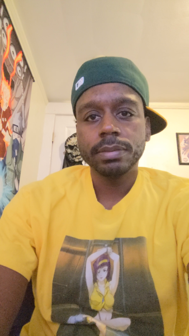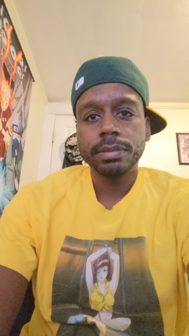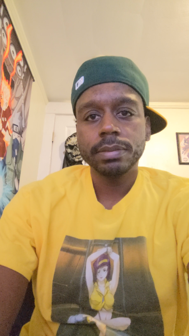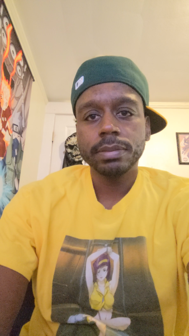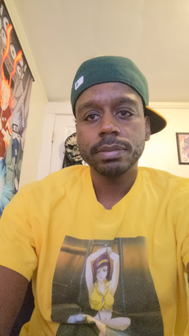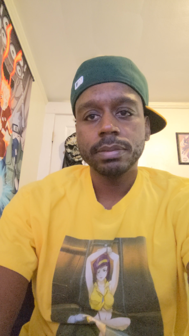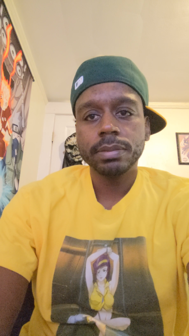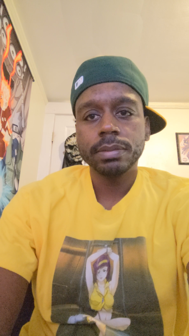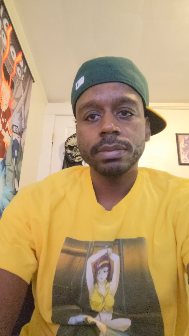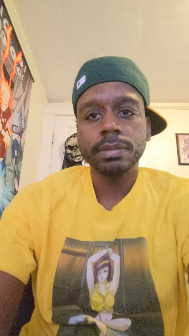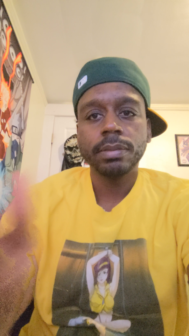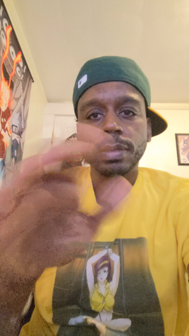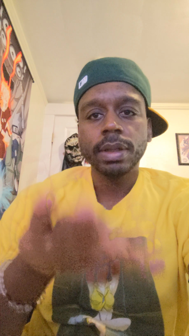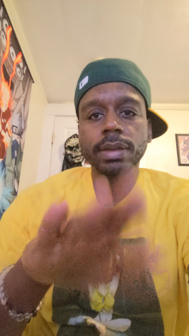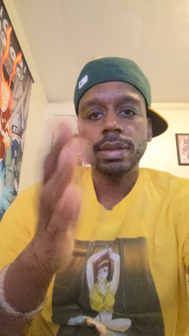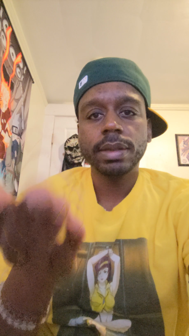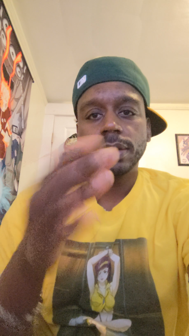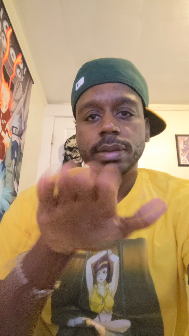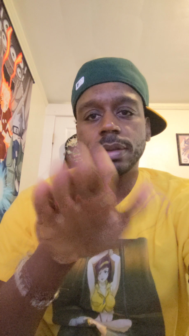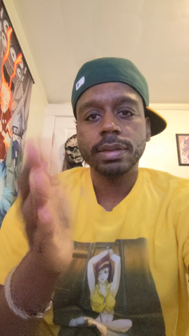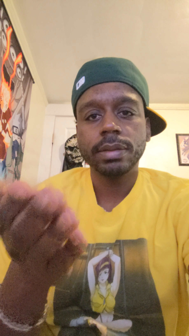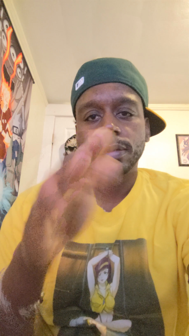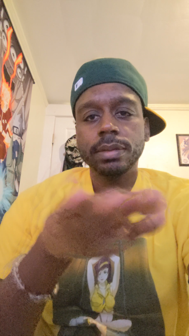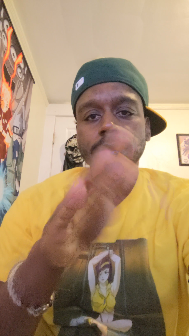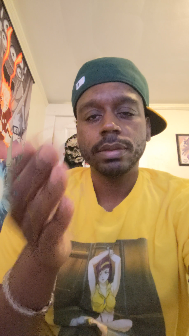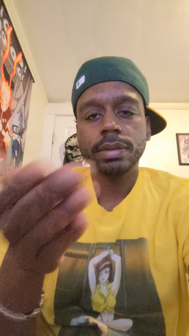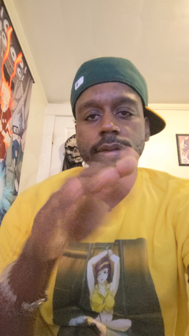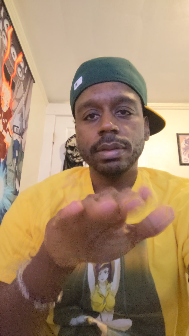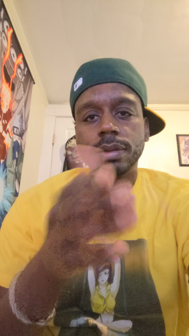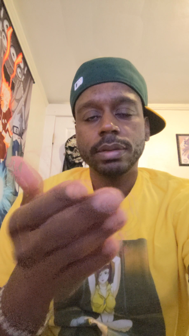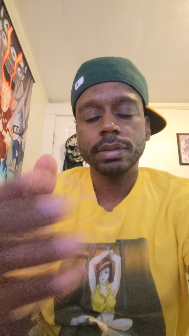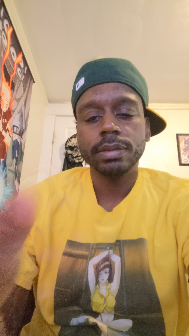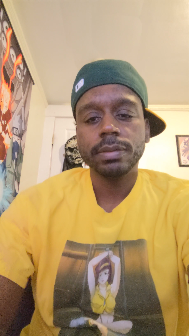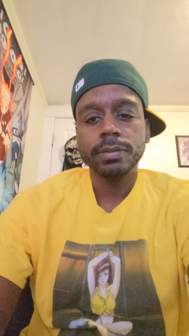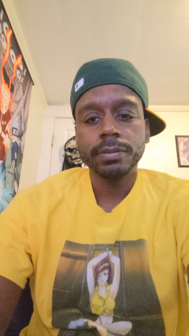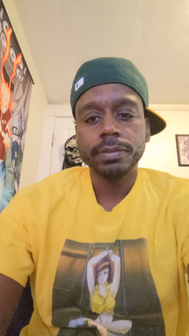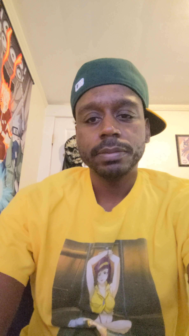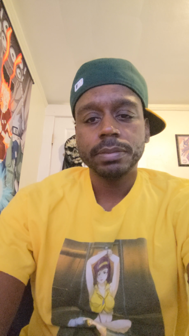kitchen